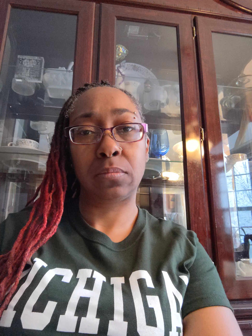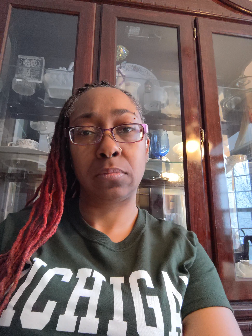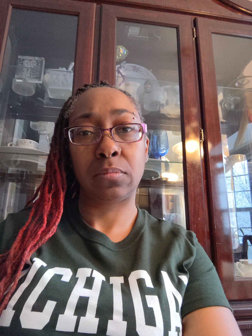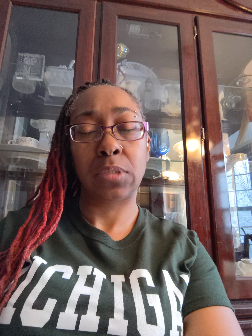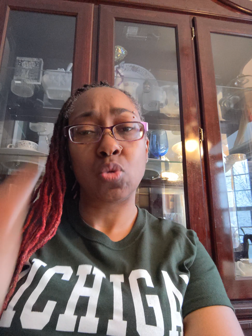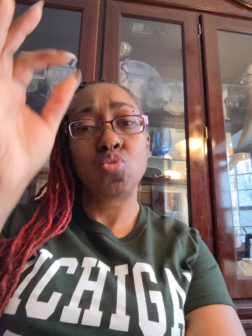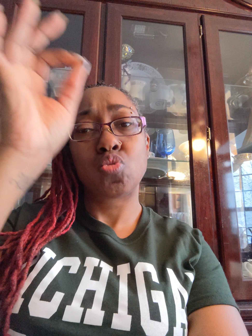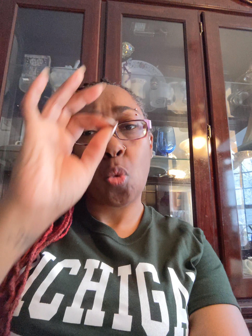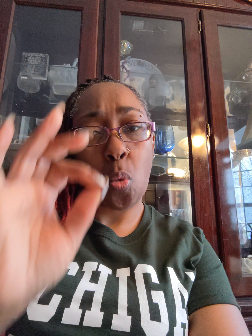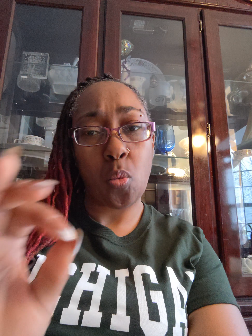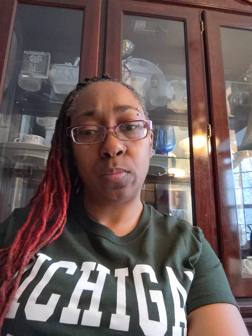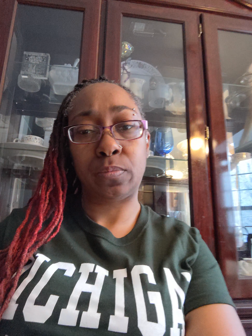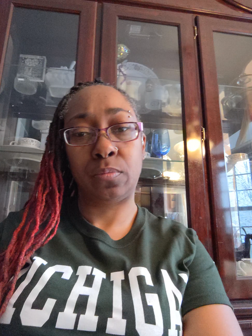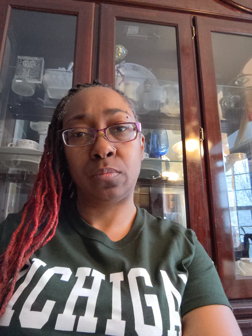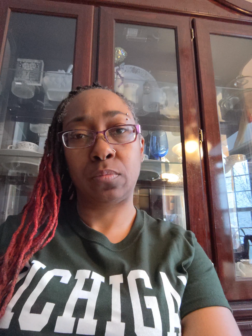snow